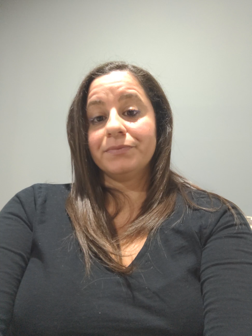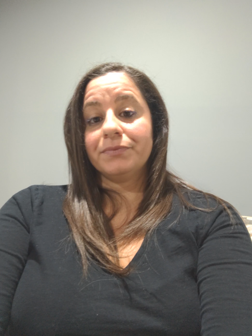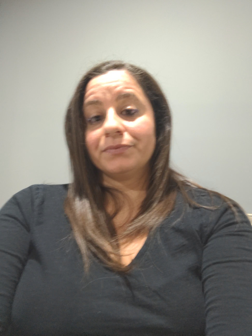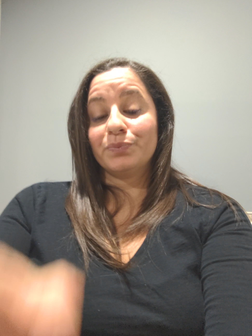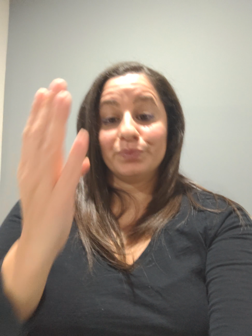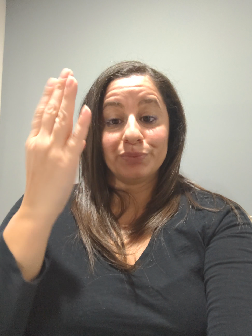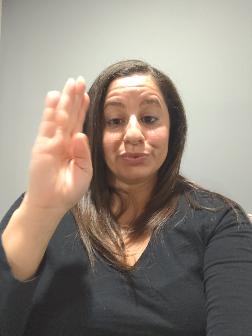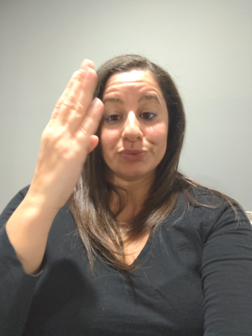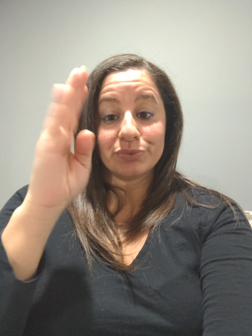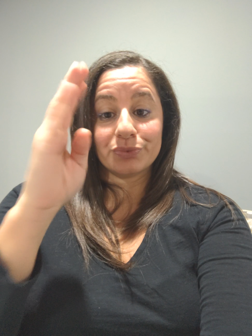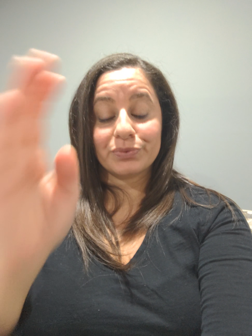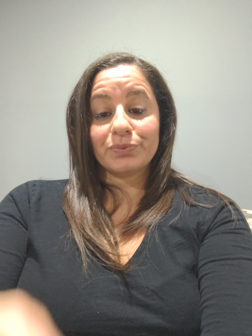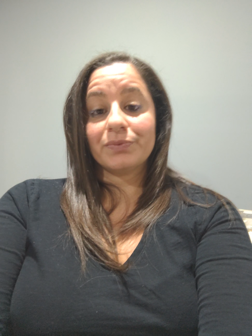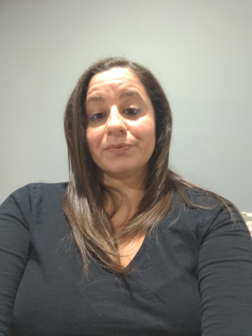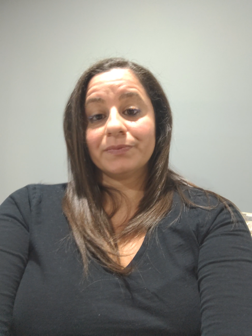blue